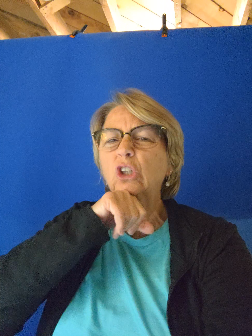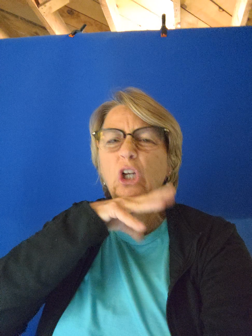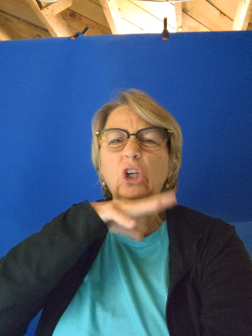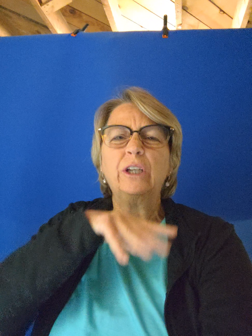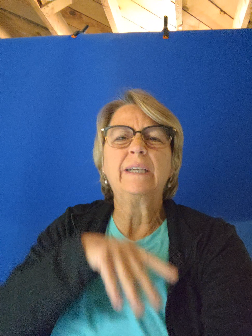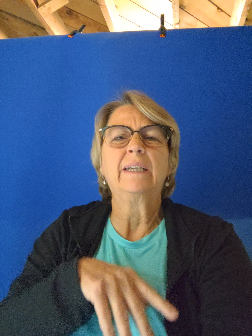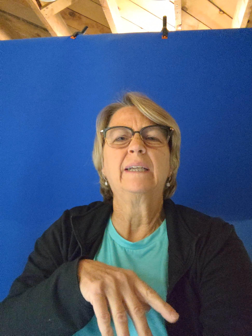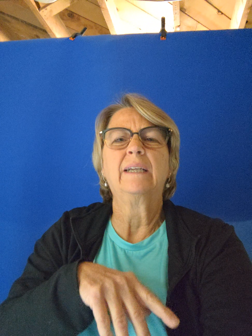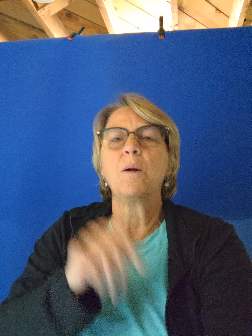dirty